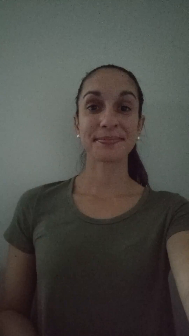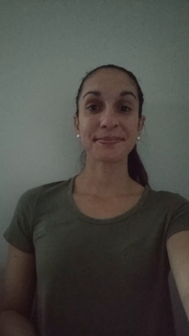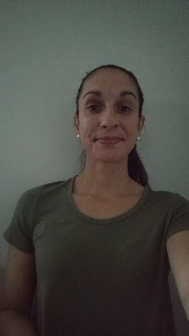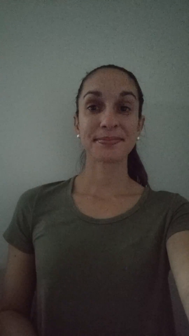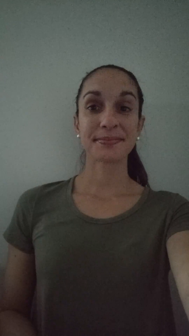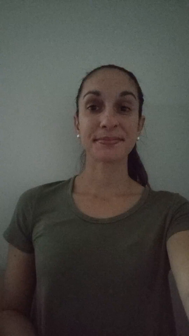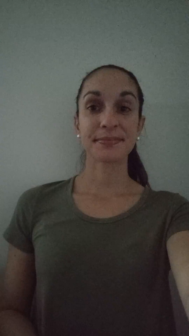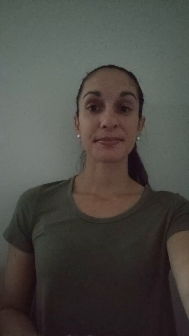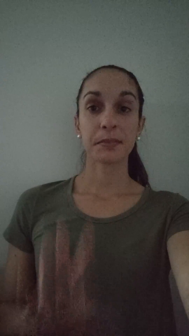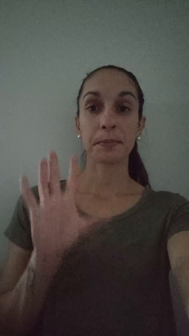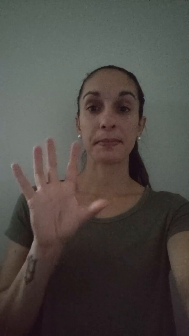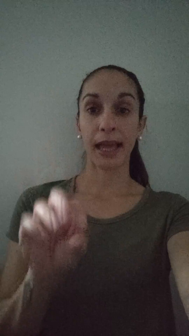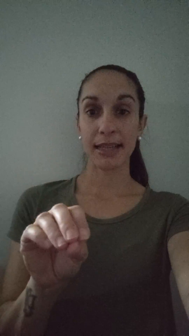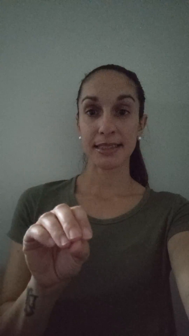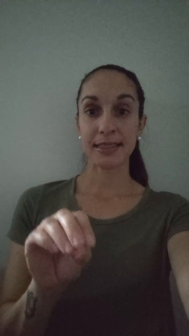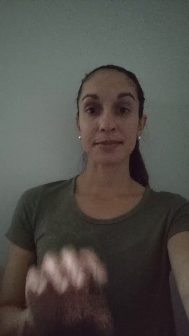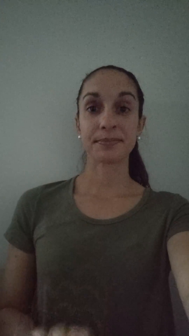bite